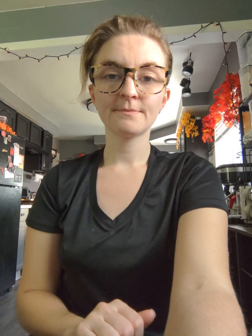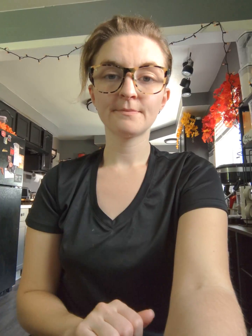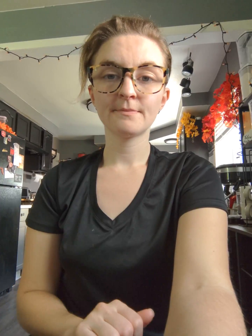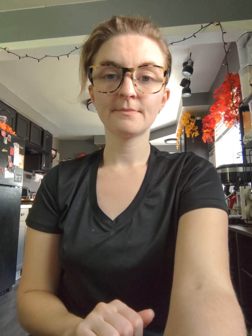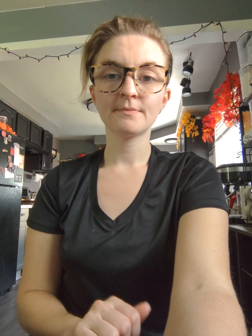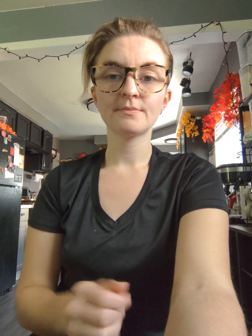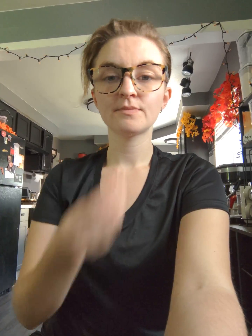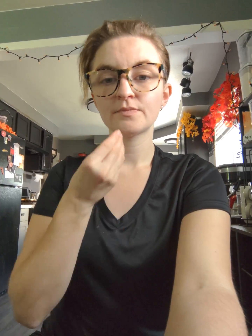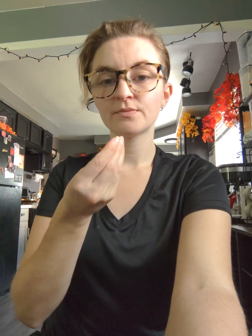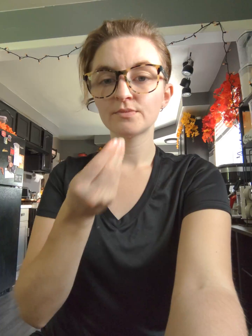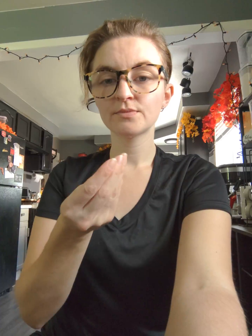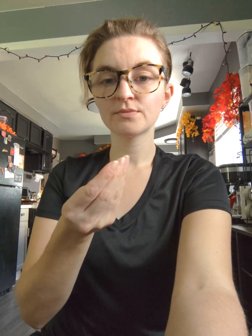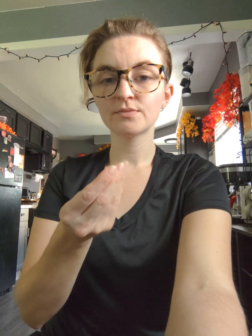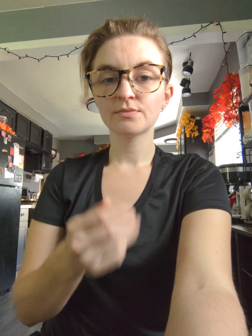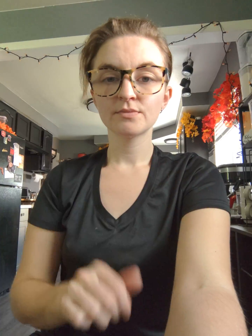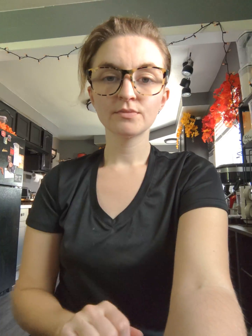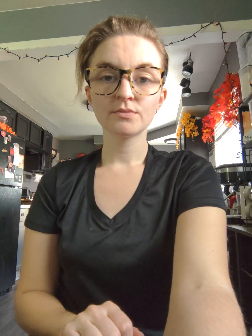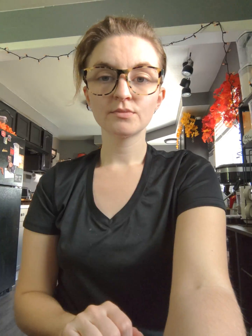feed